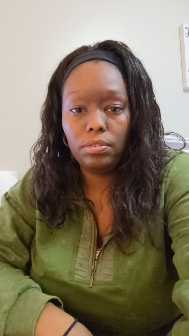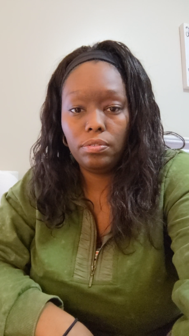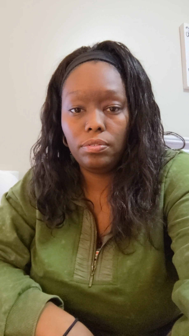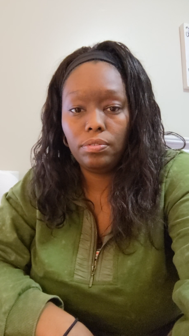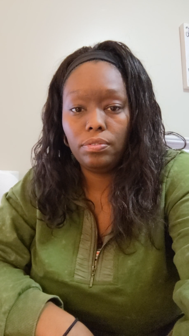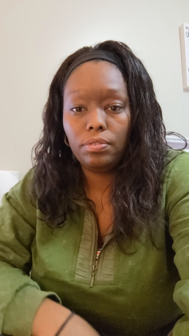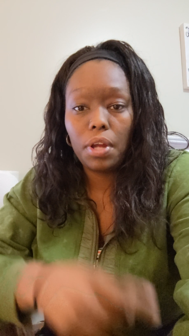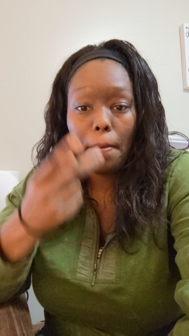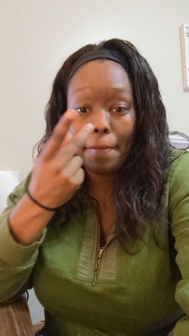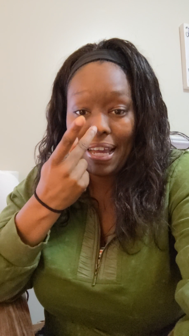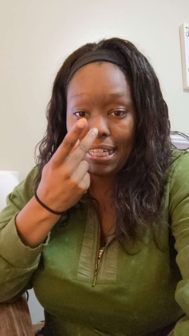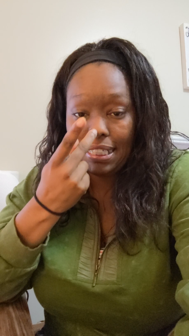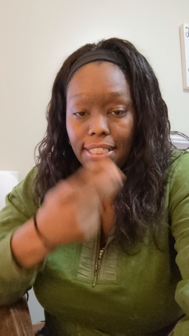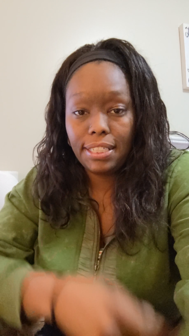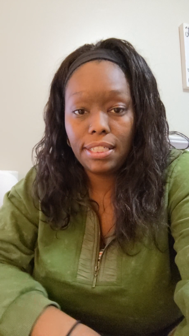penis